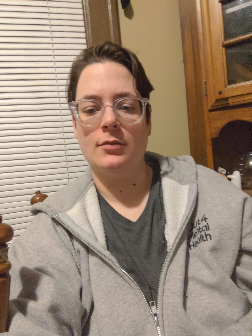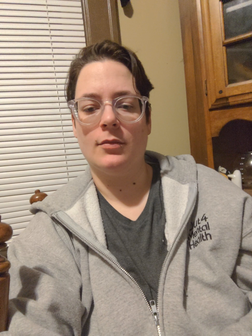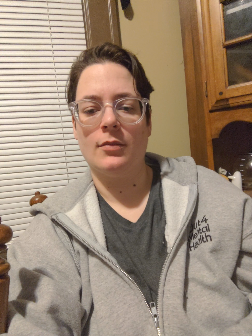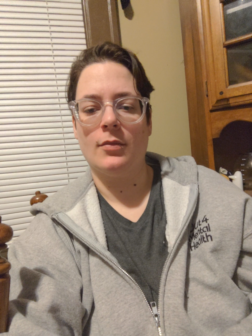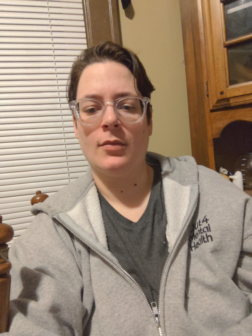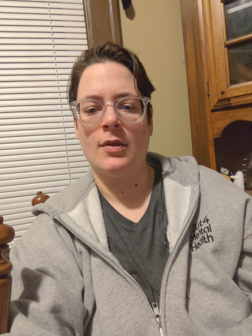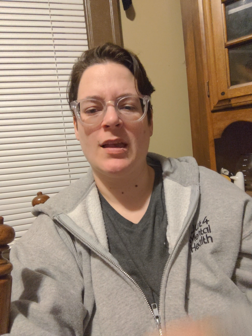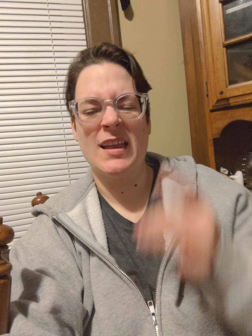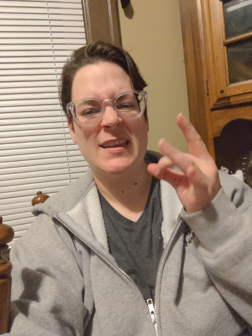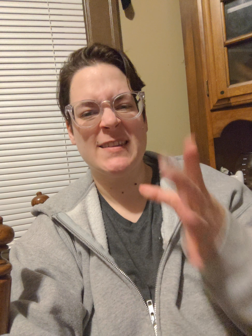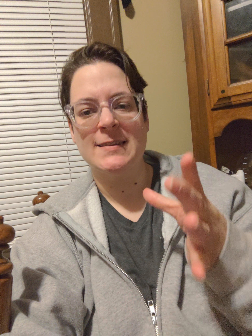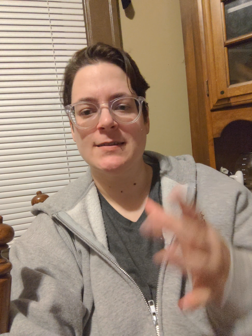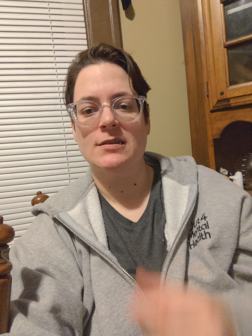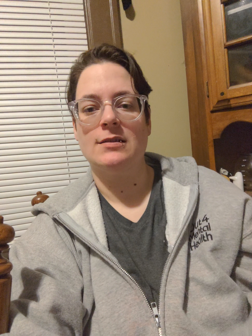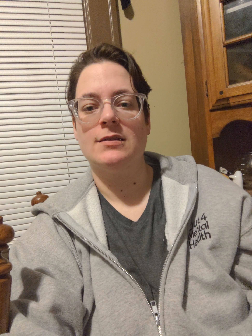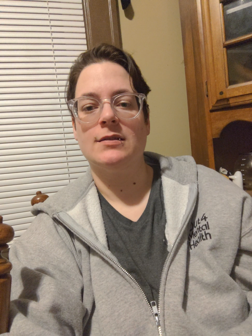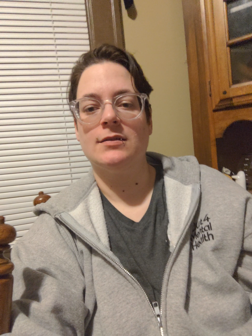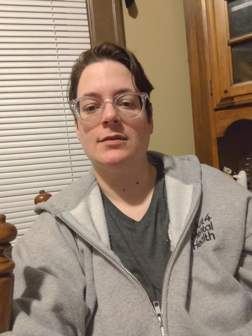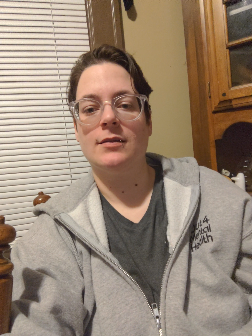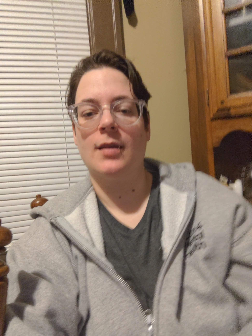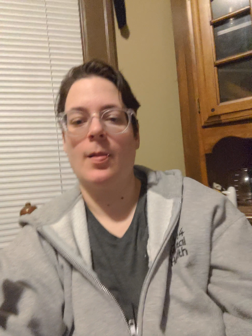hate